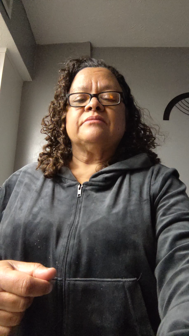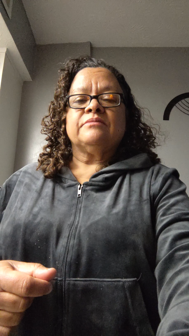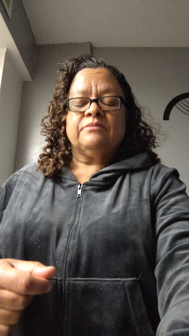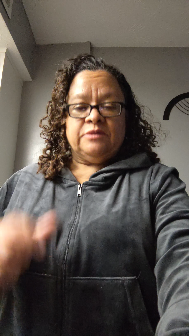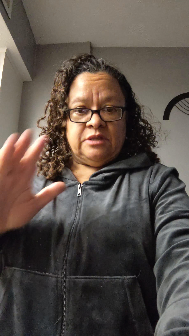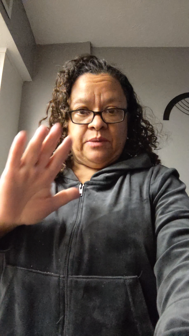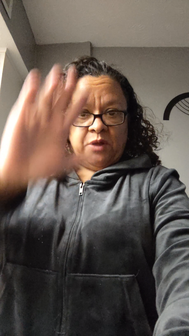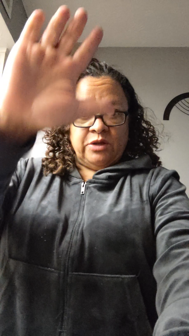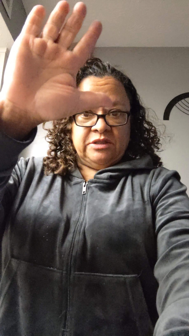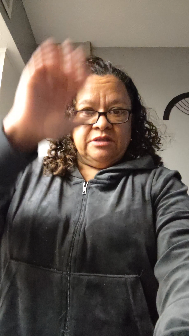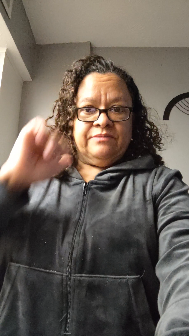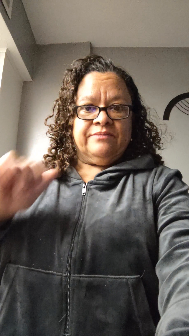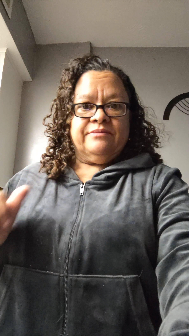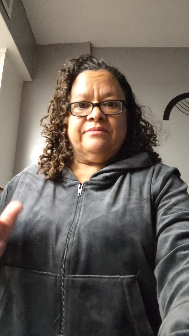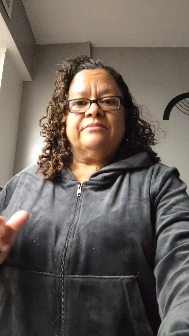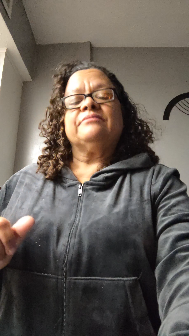give me five